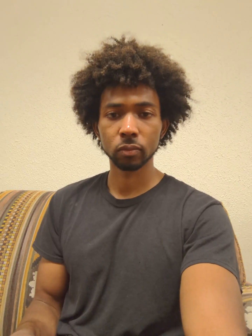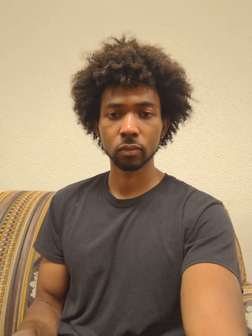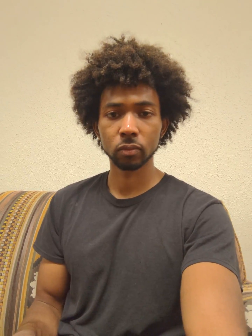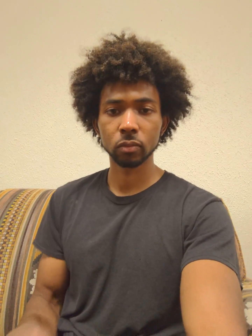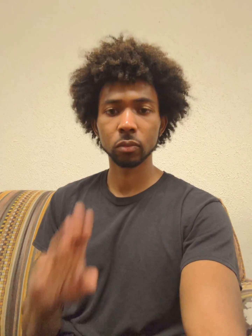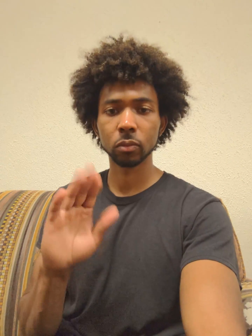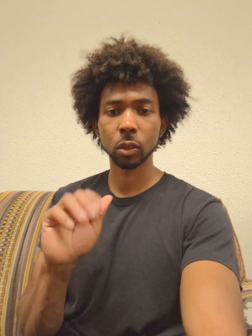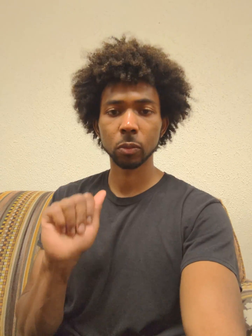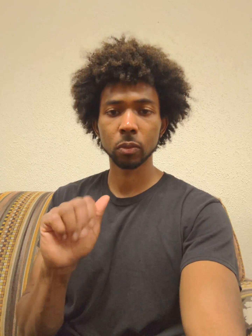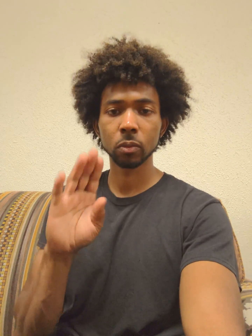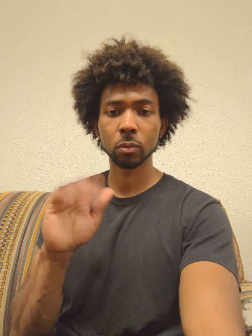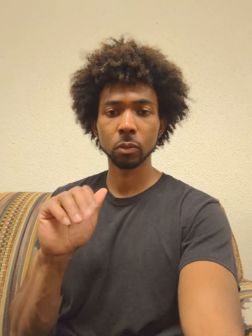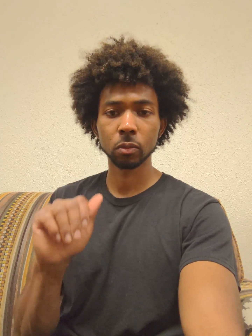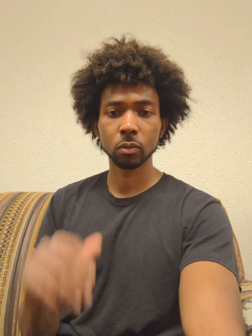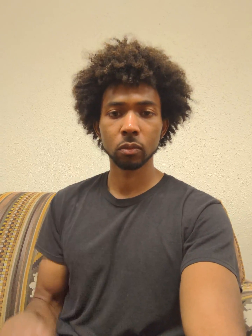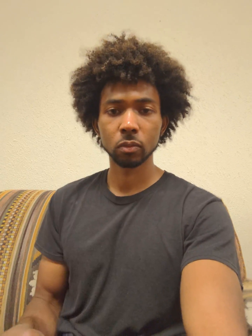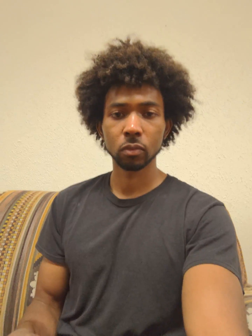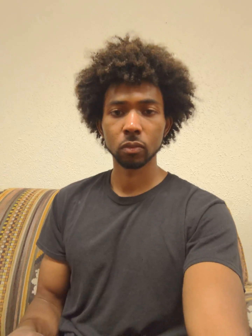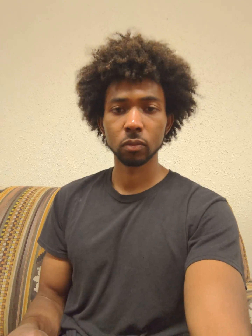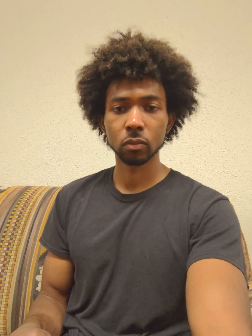baa baa